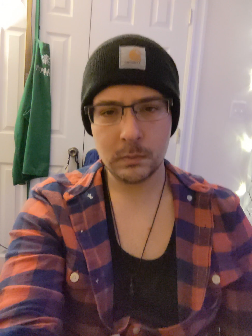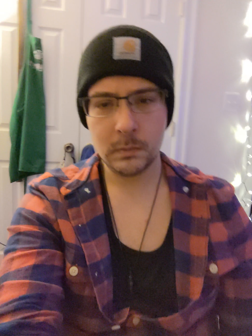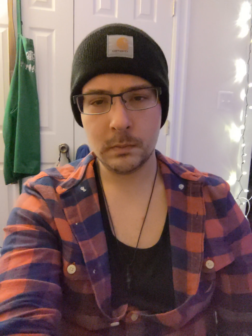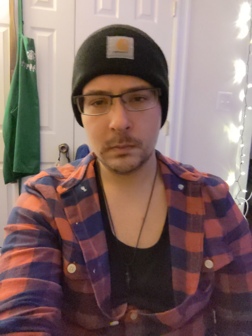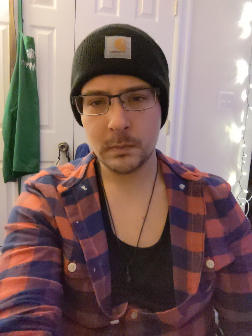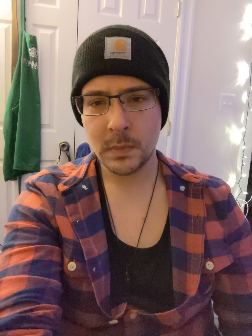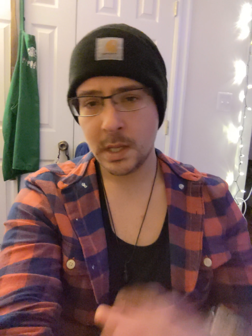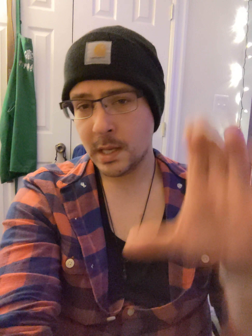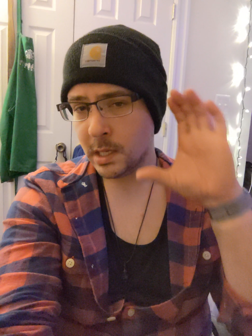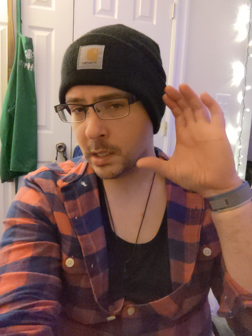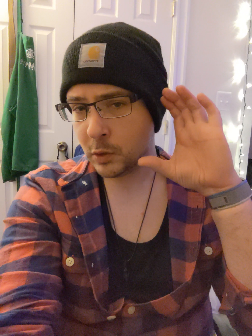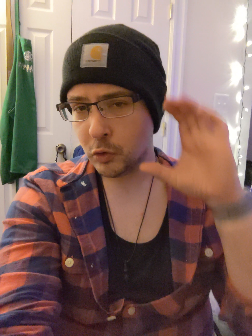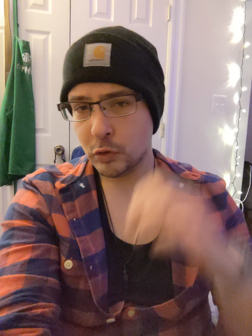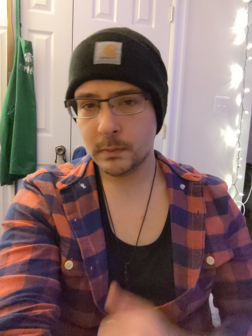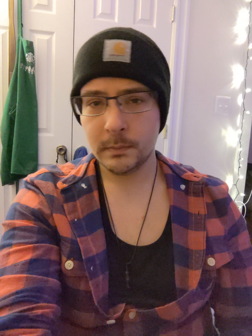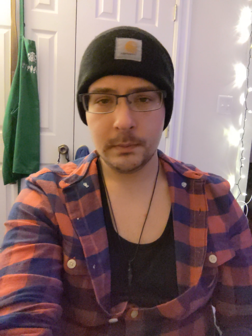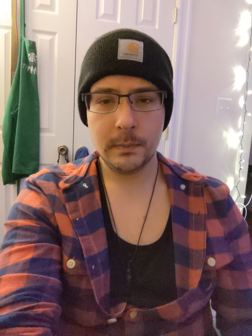hear